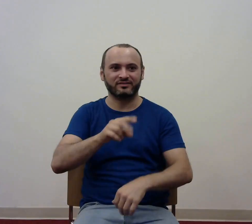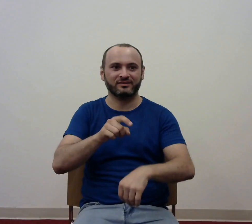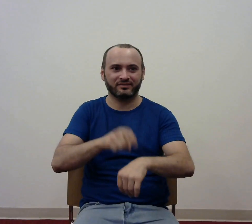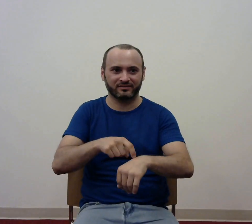saat